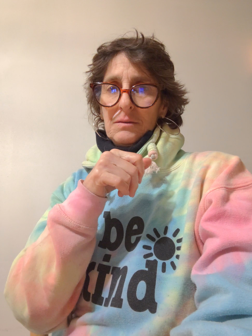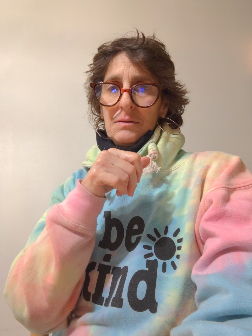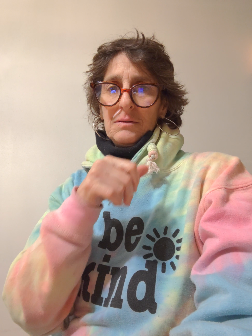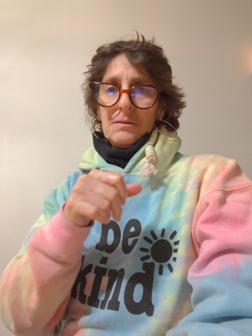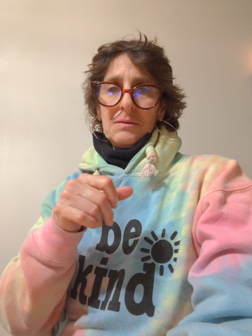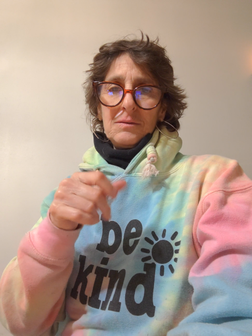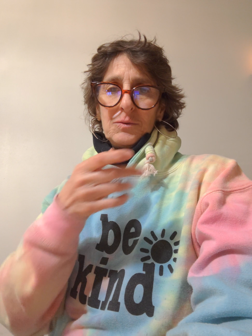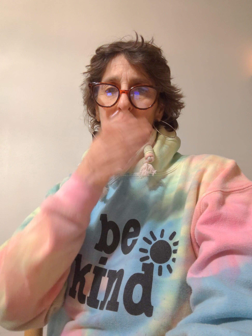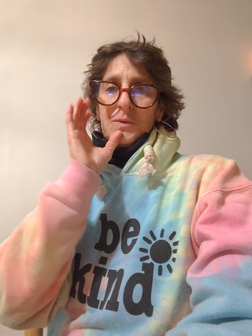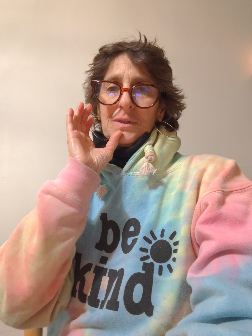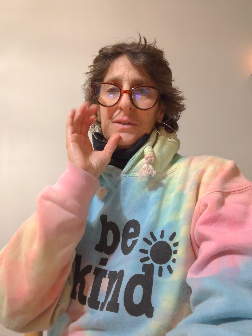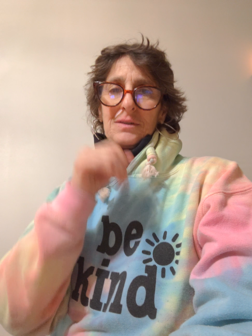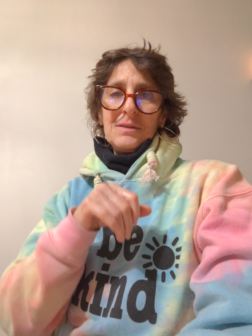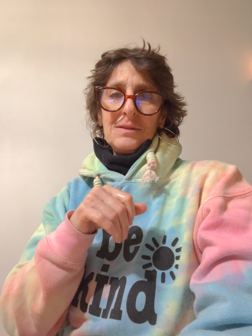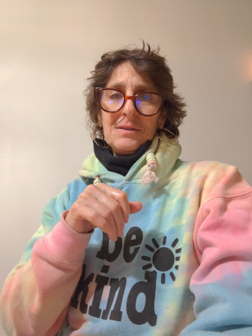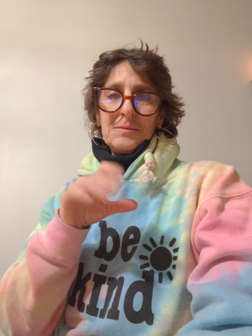drink